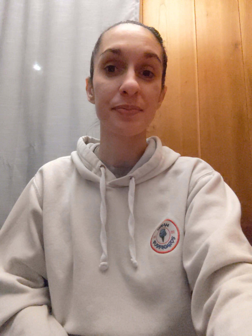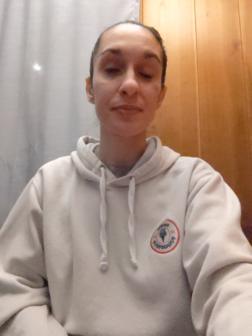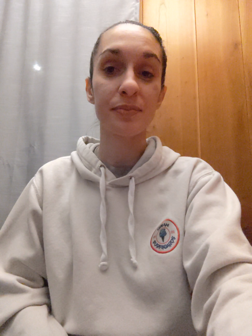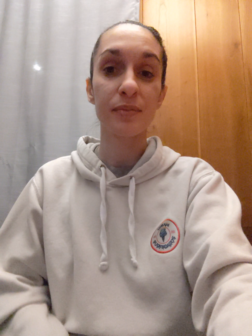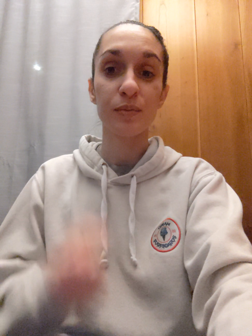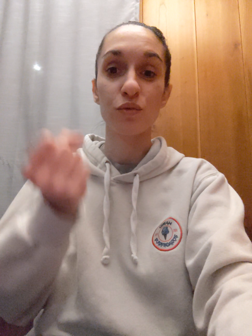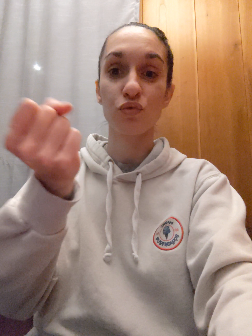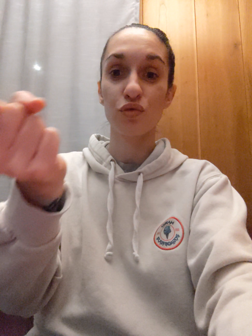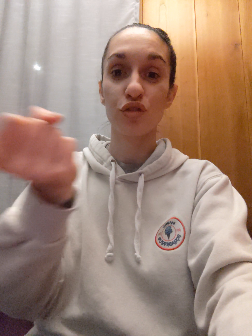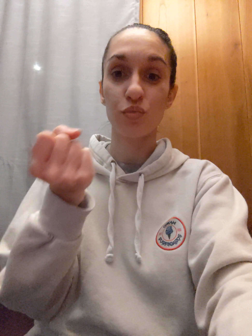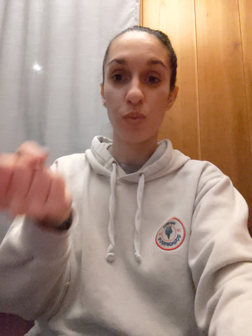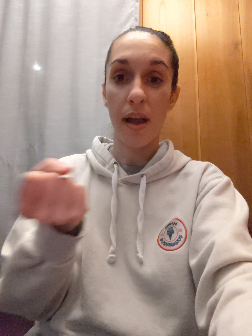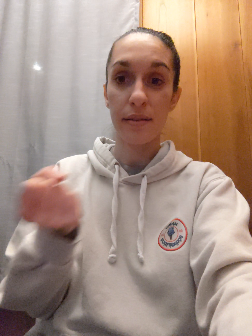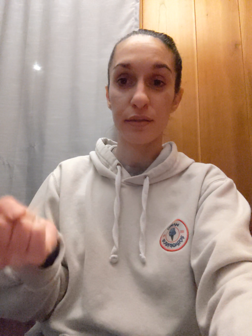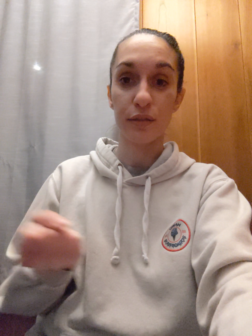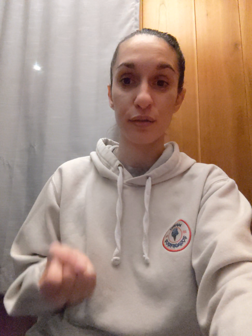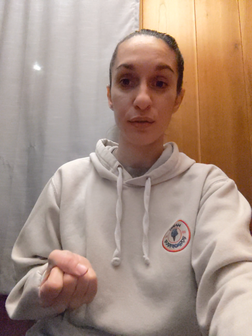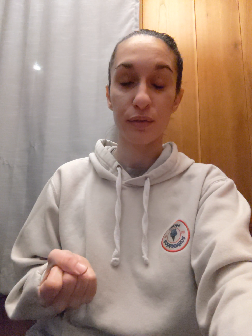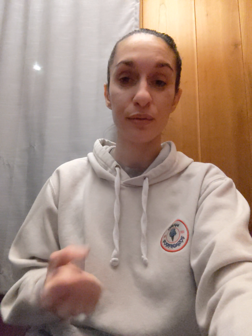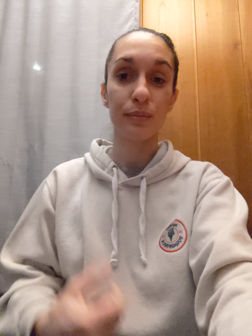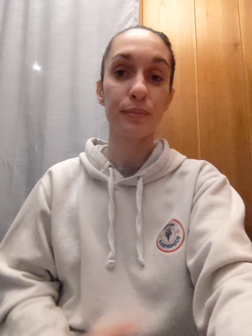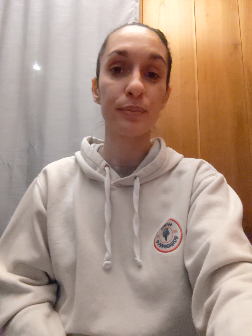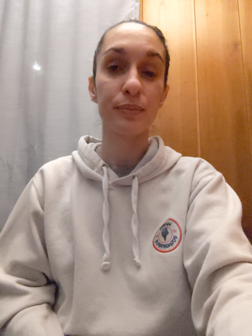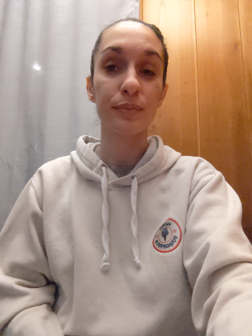drawer